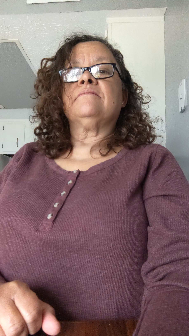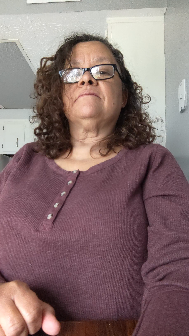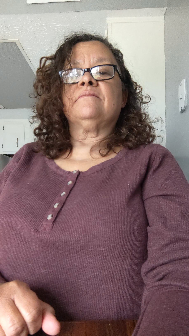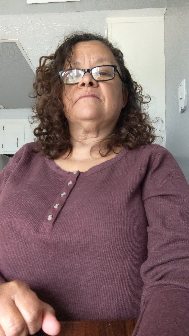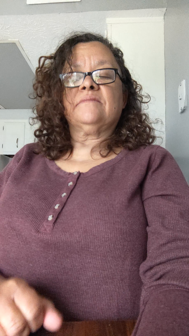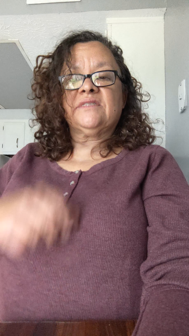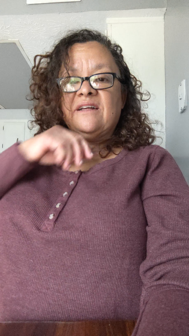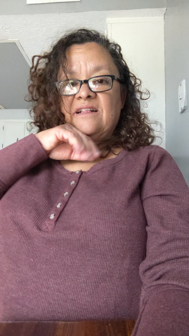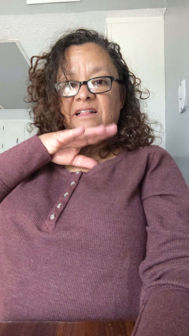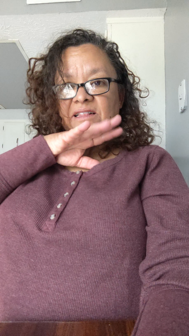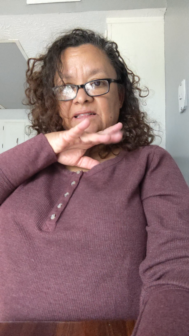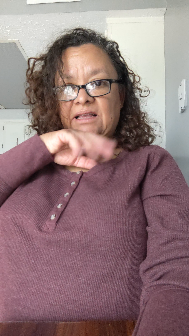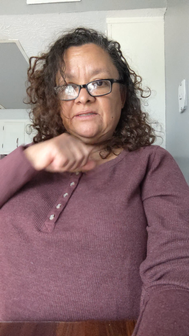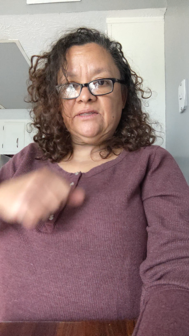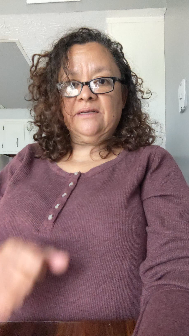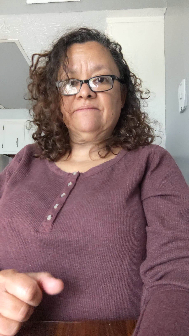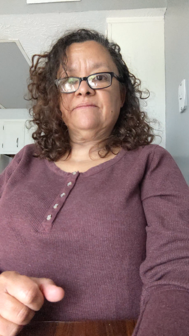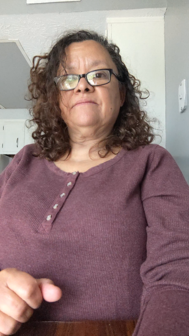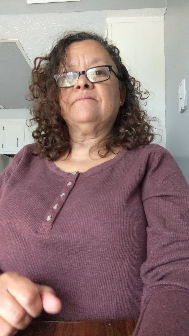naughty